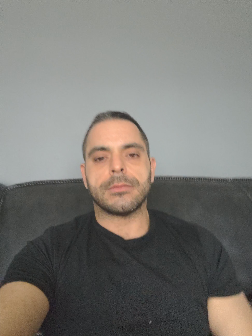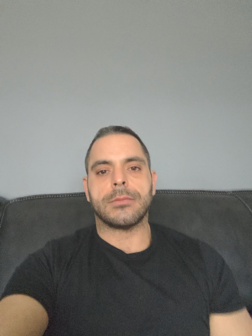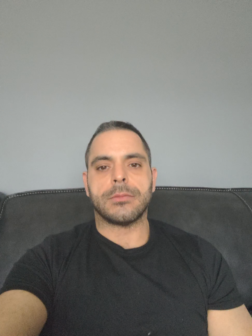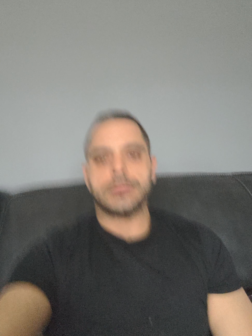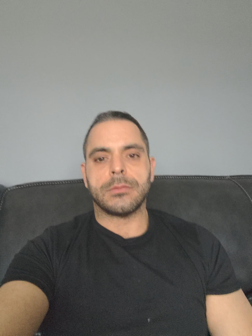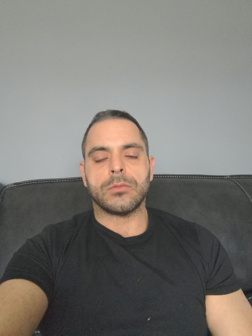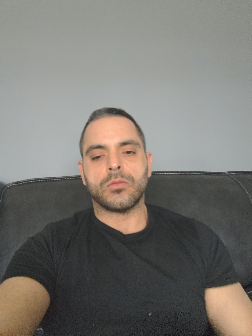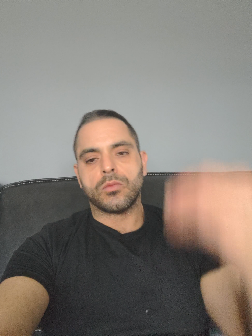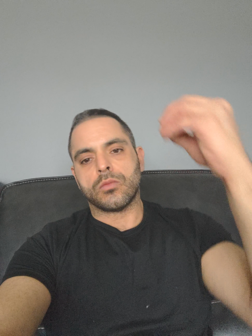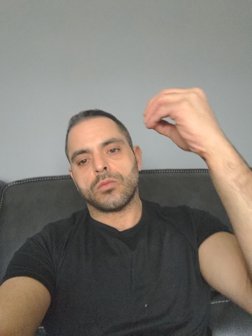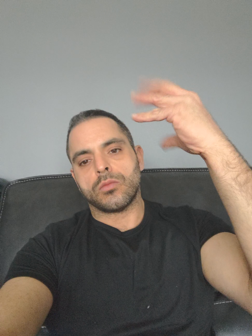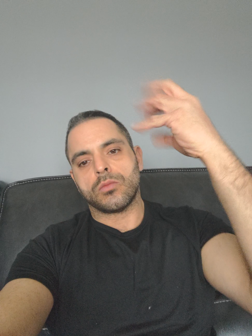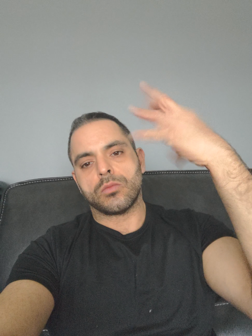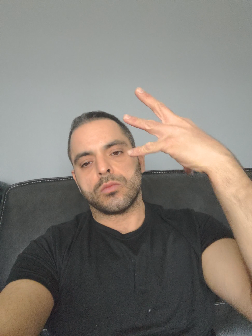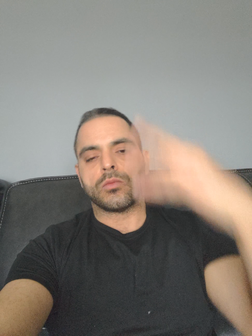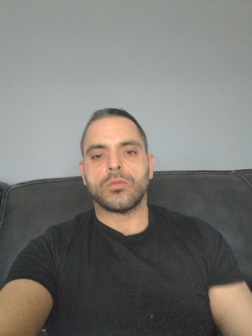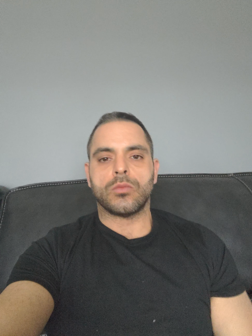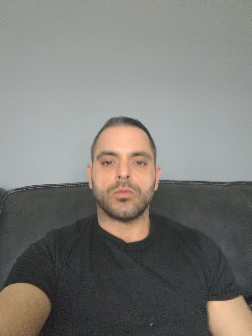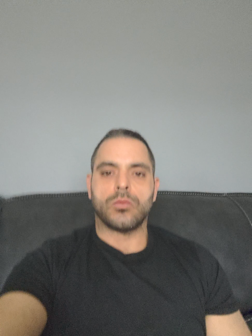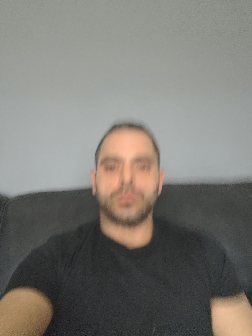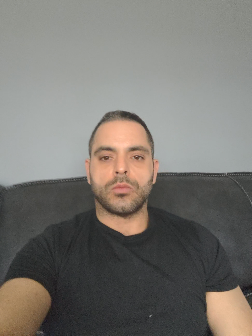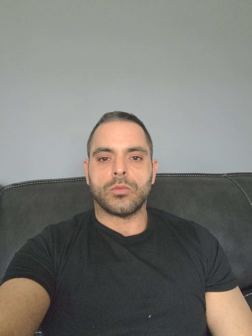shower